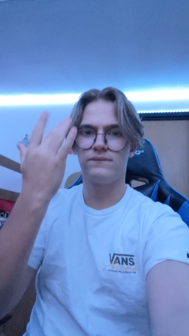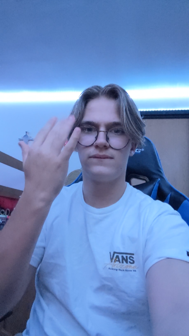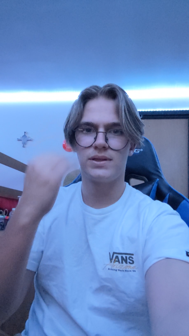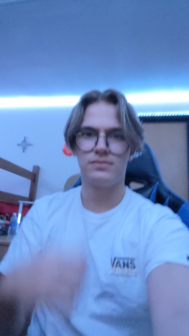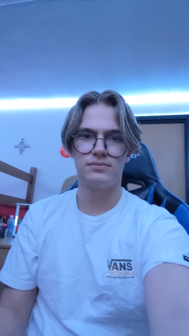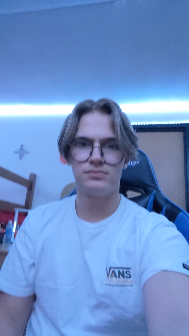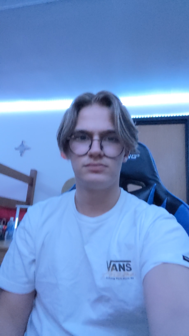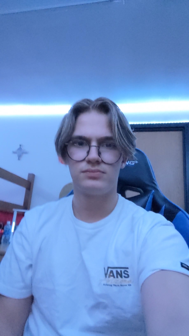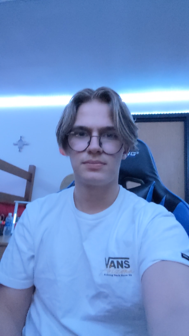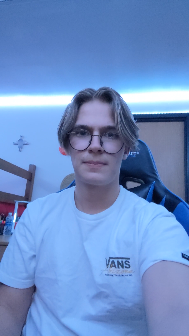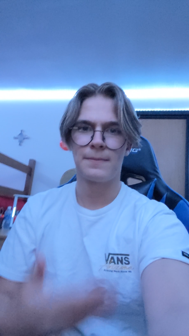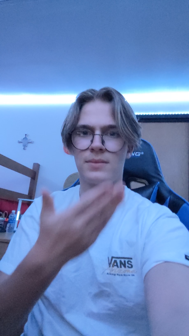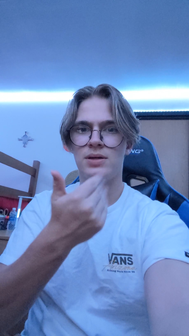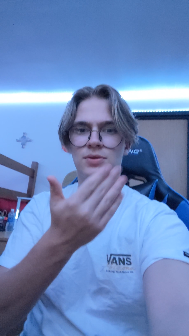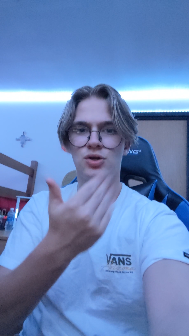butterfly